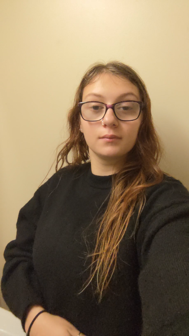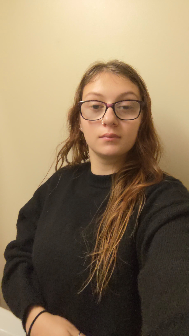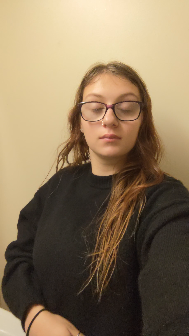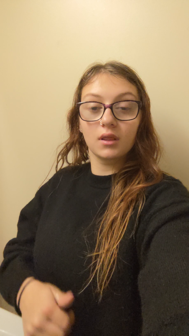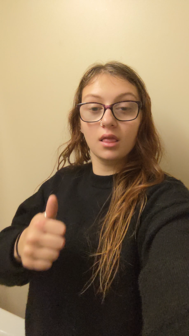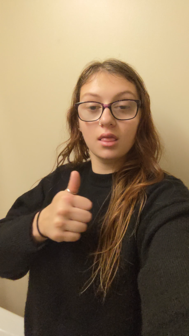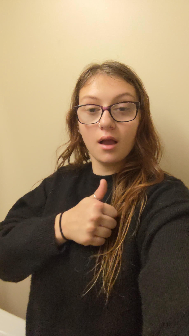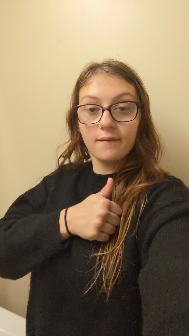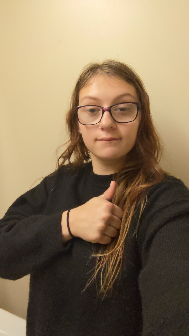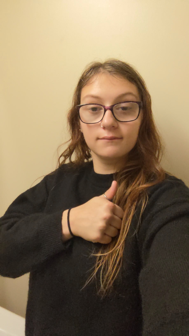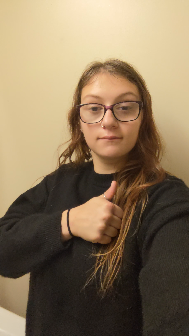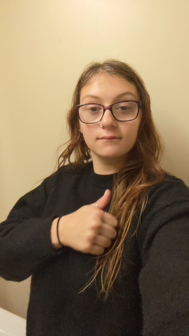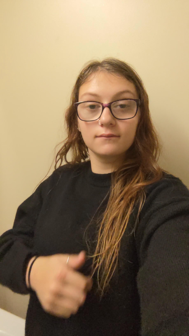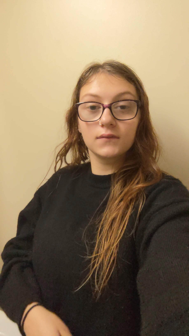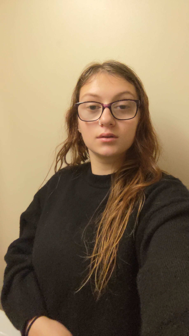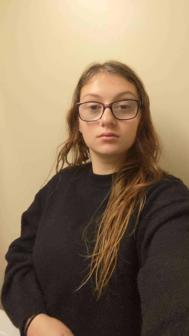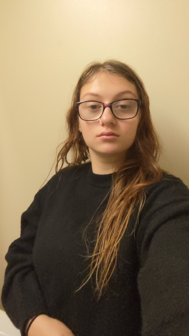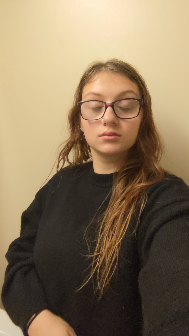love